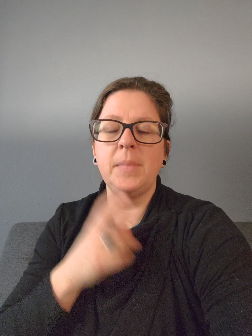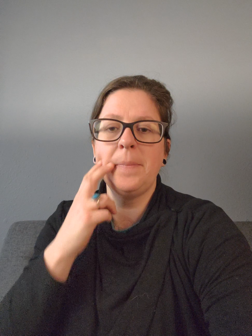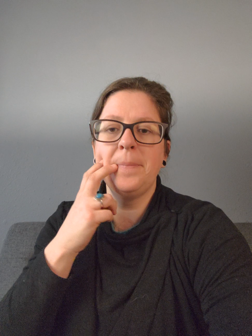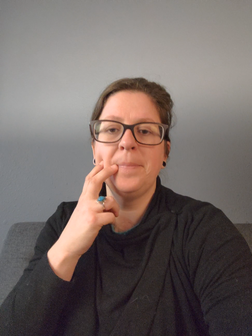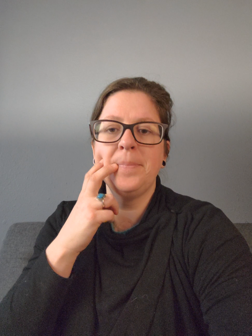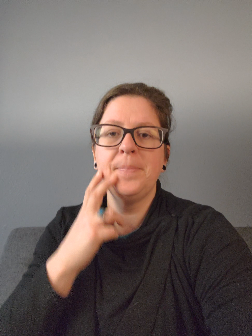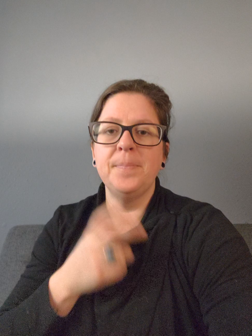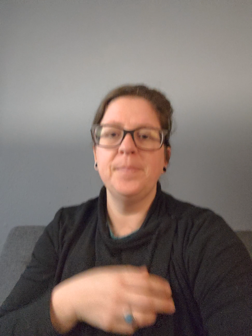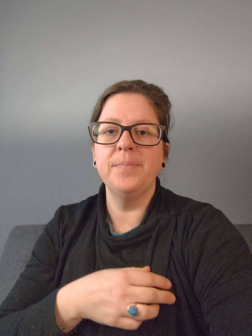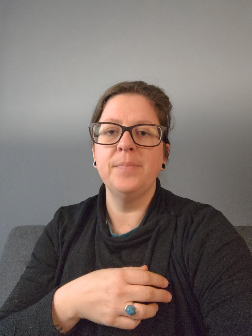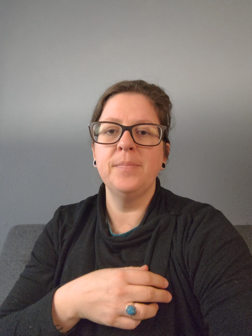gum